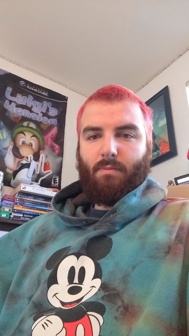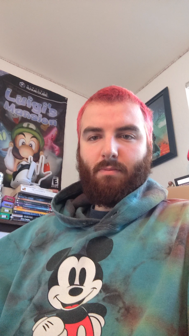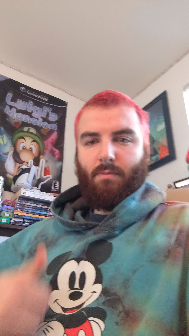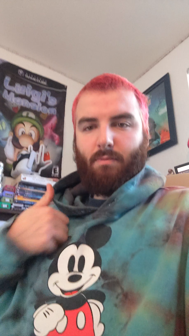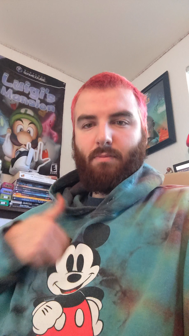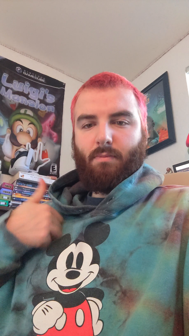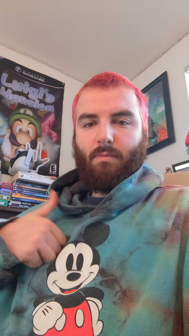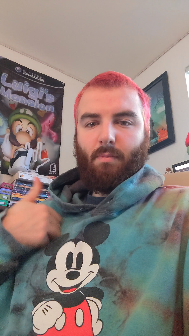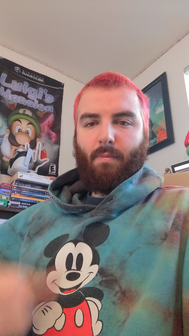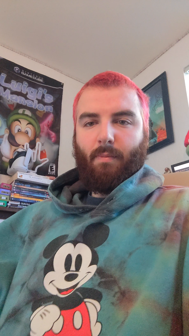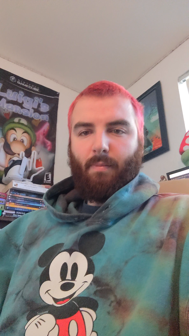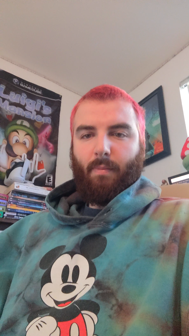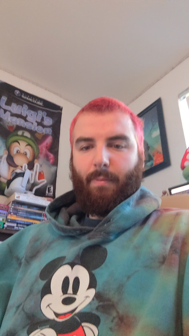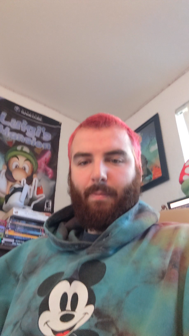bathtub